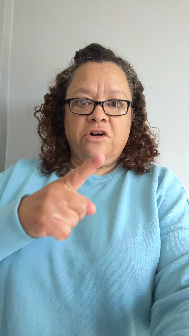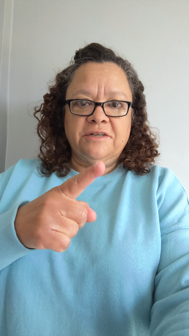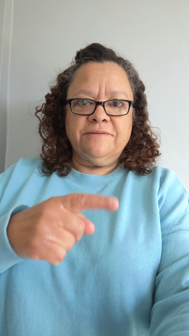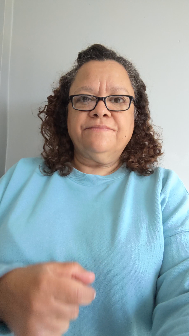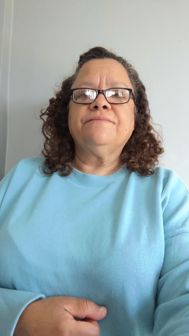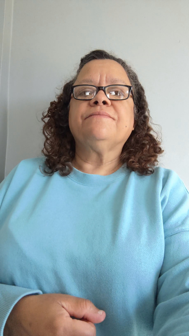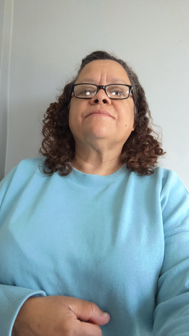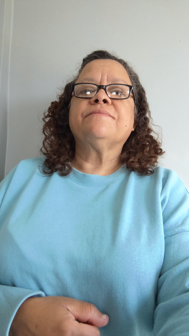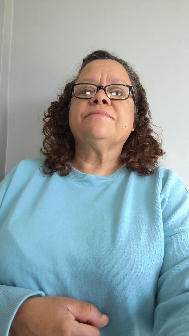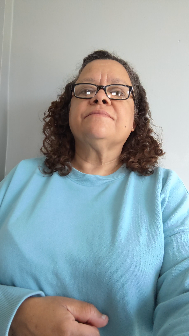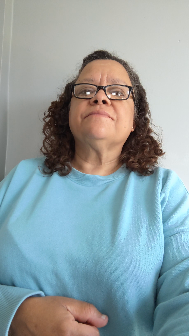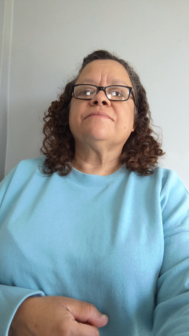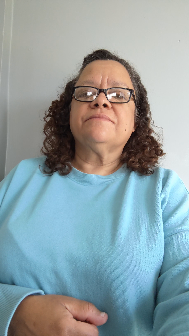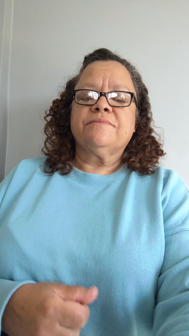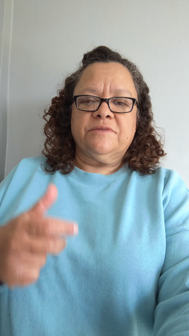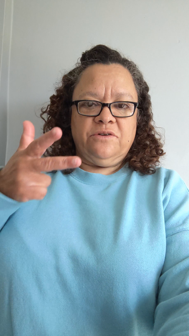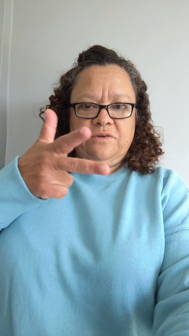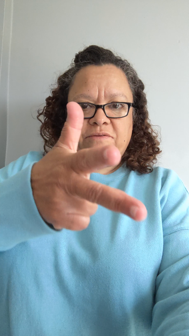garage